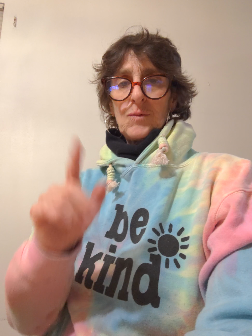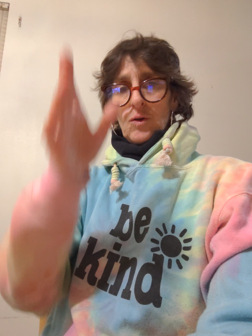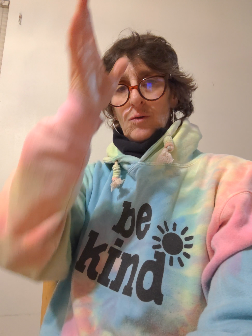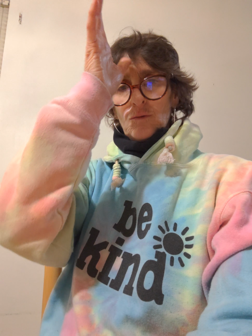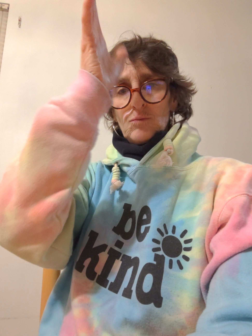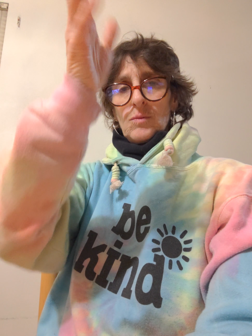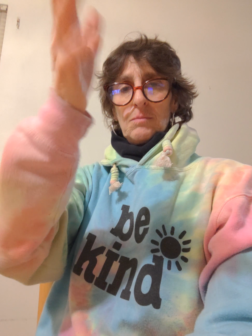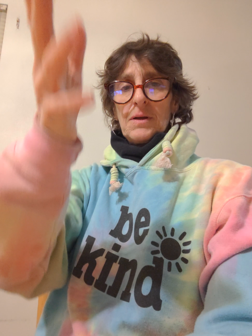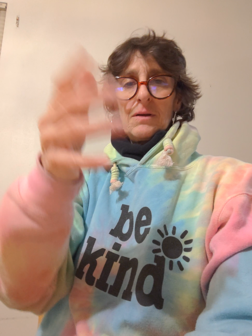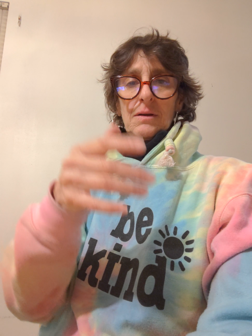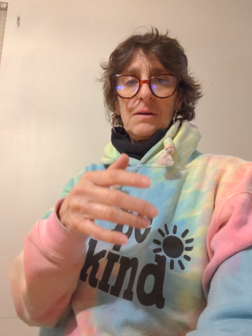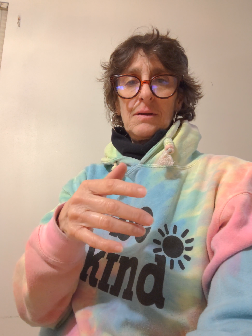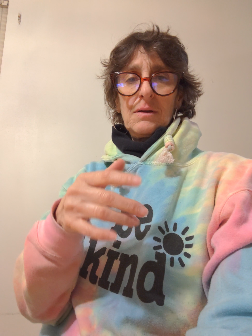grandpa